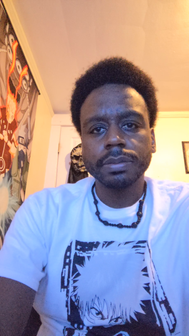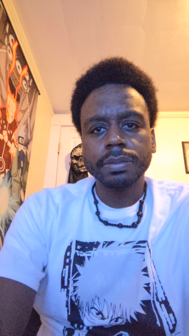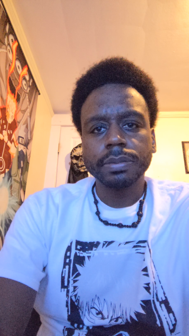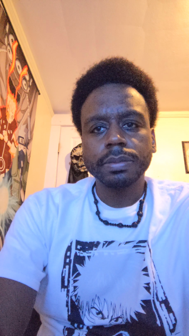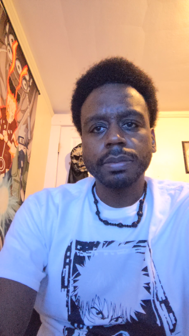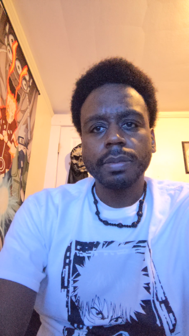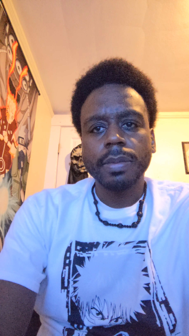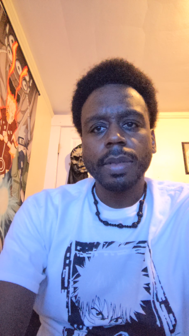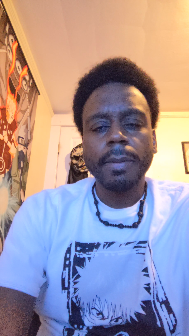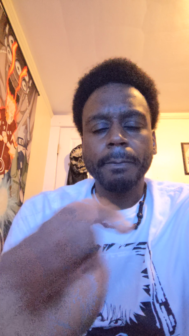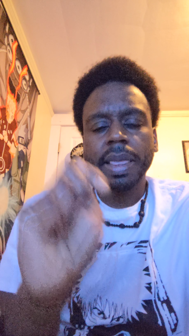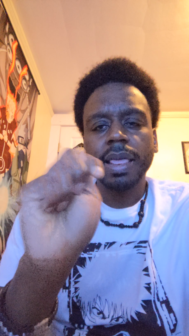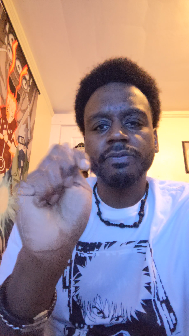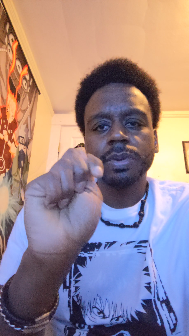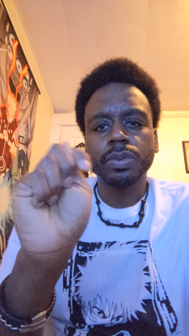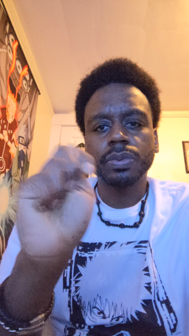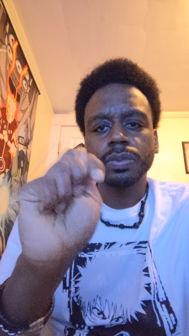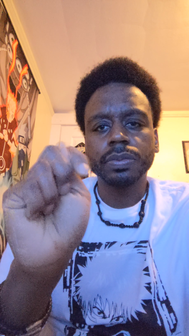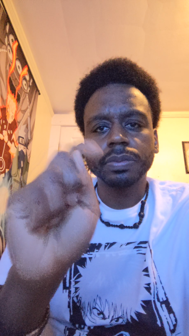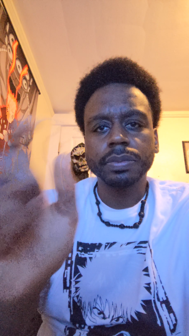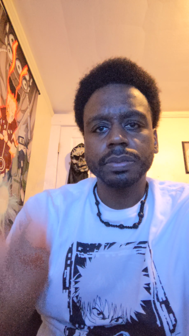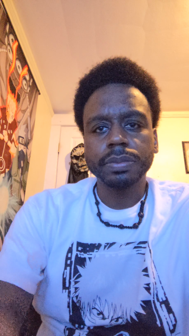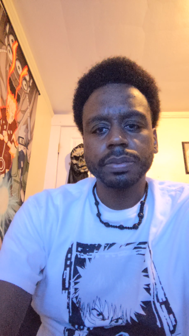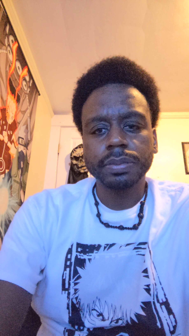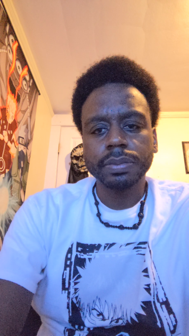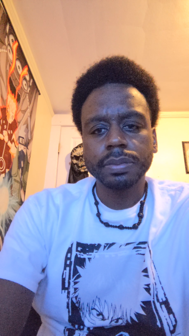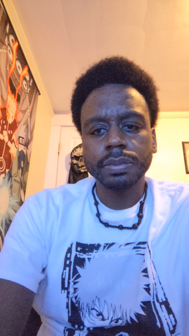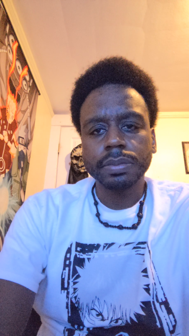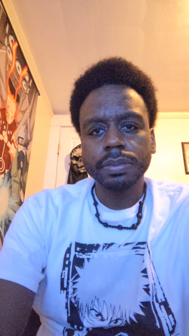bathroom